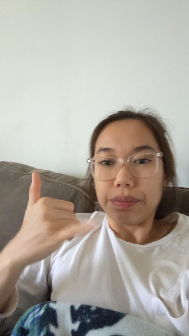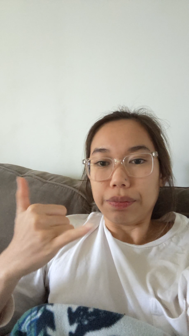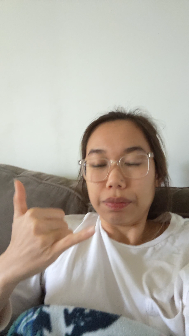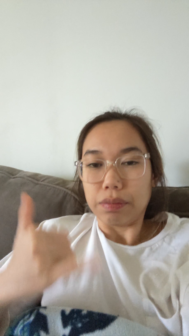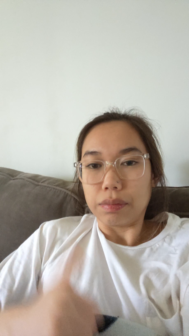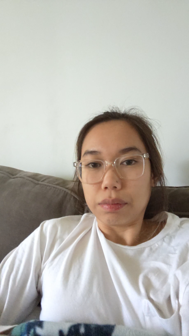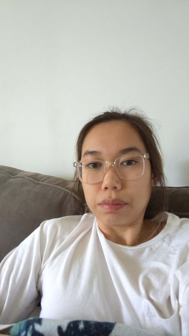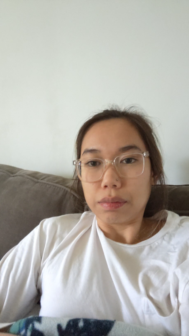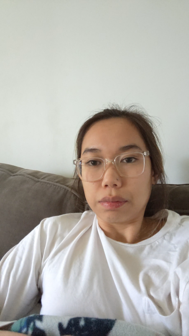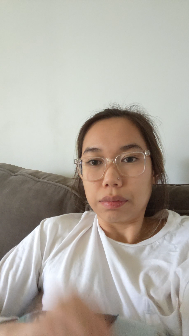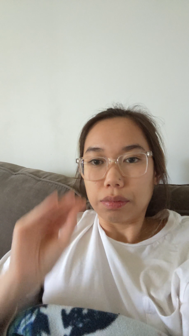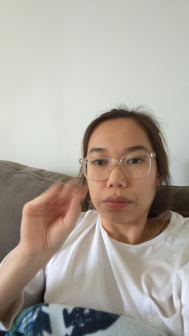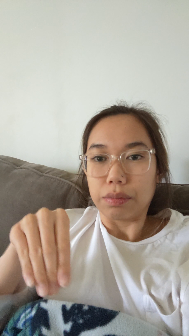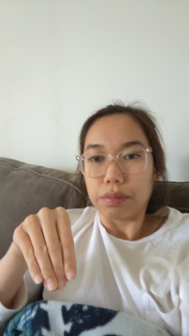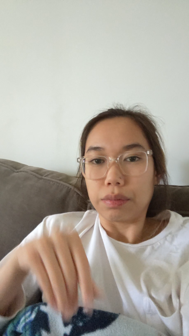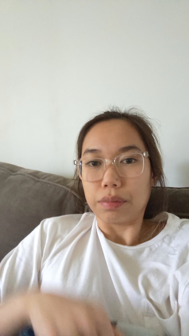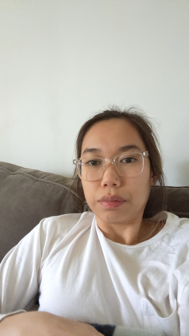put